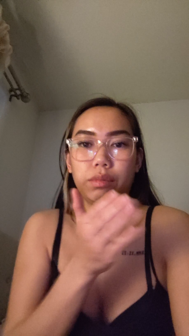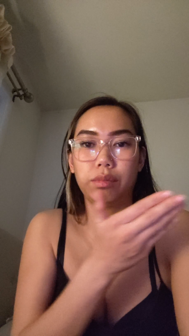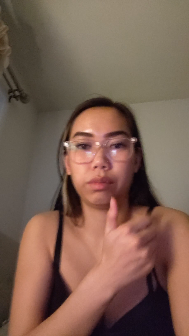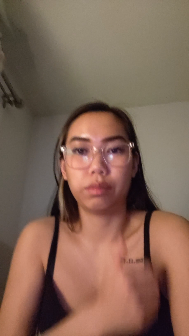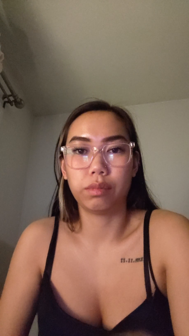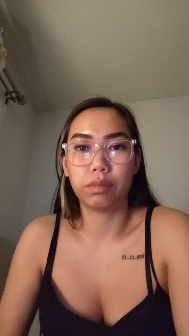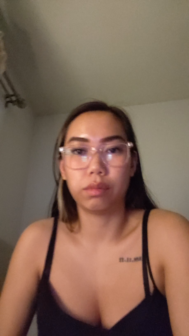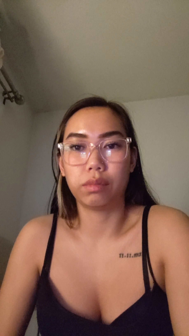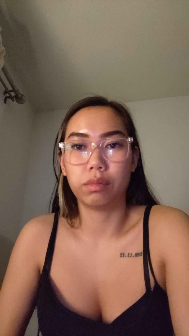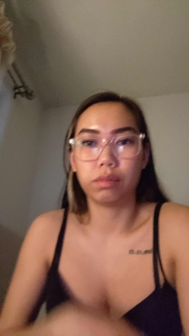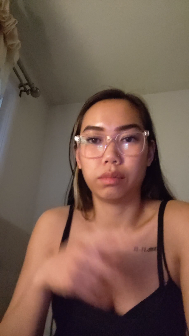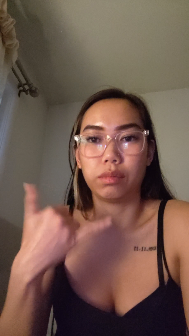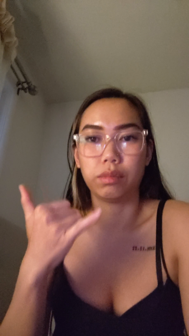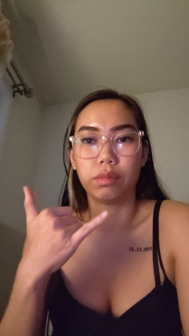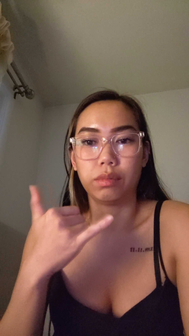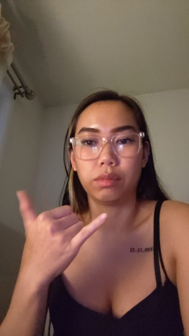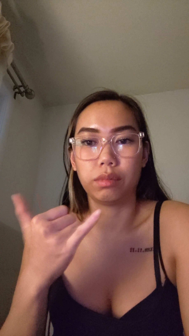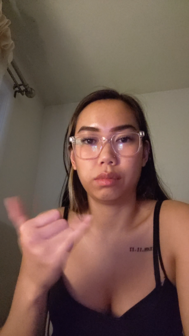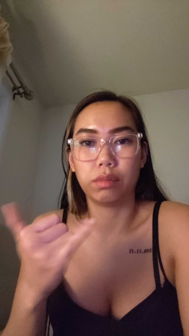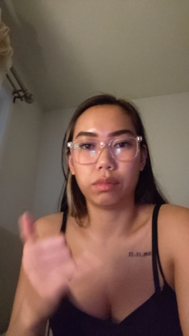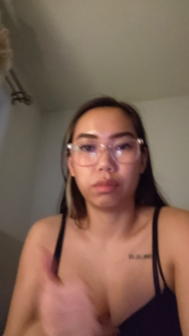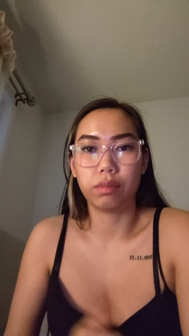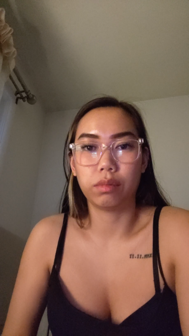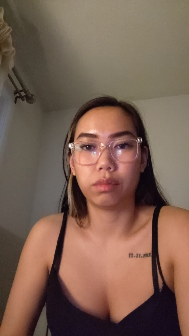party